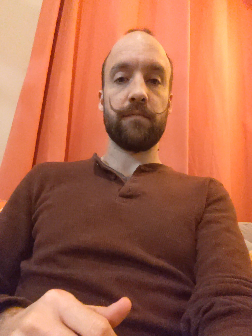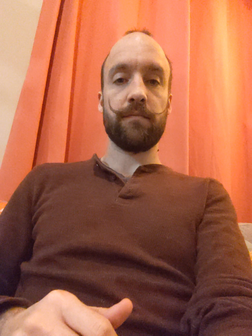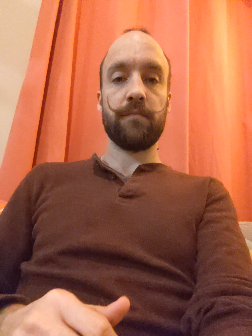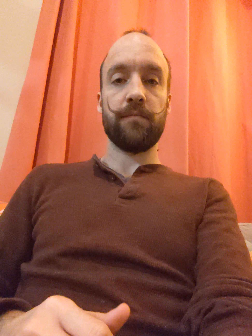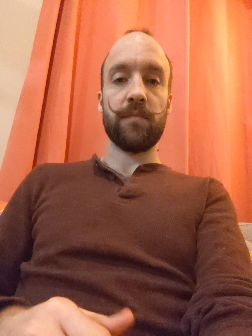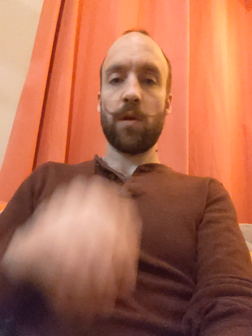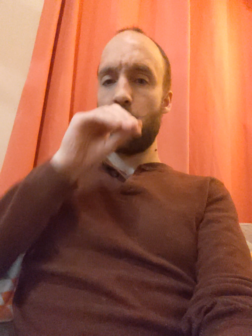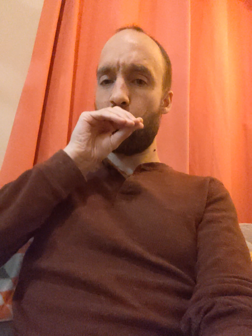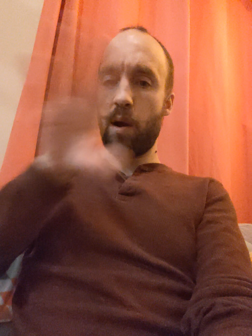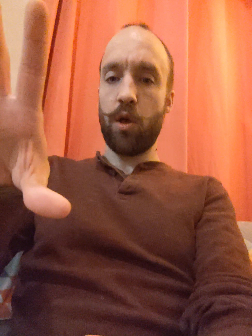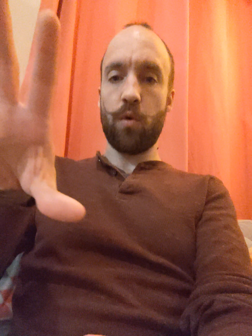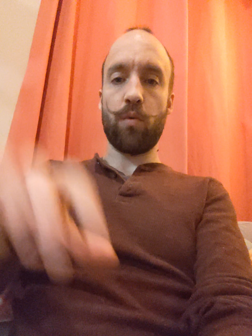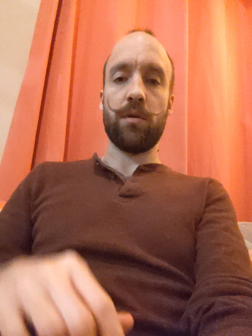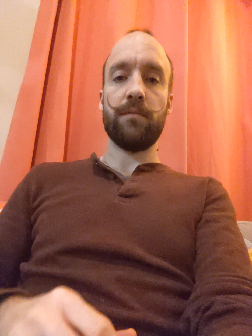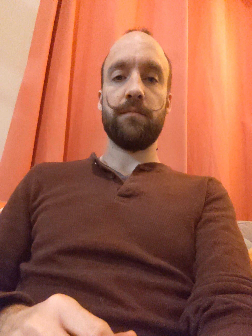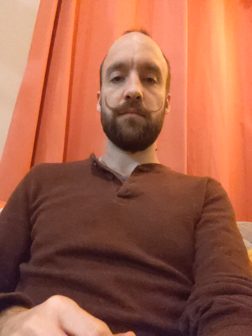blow